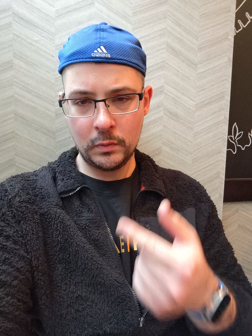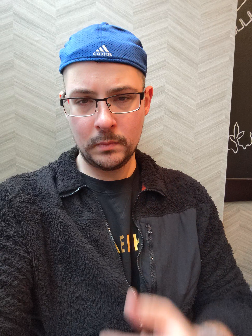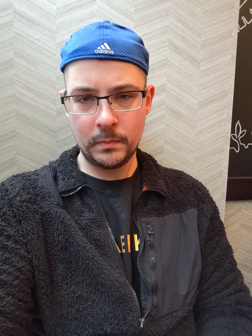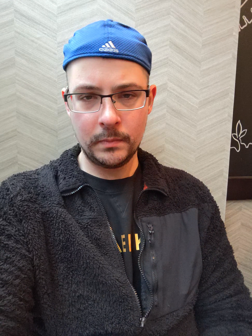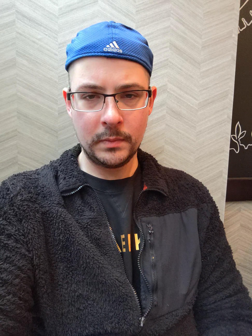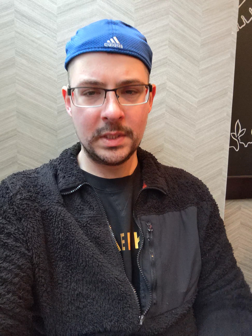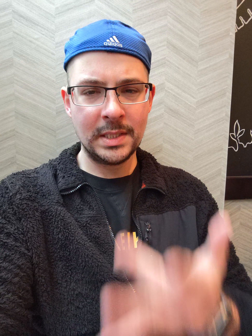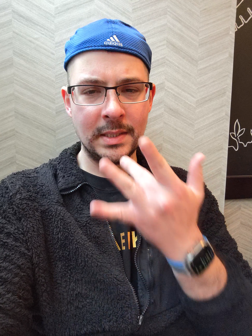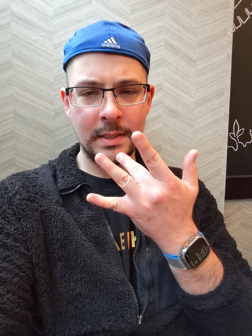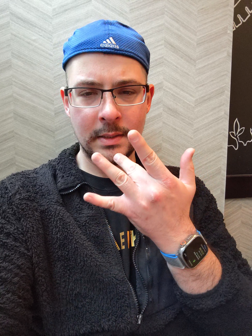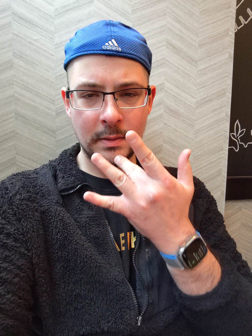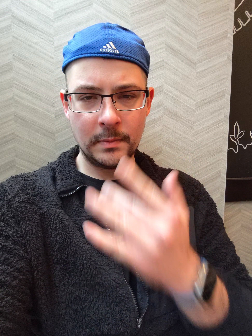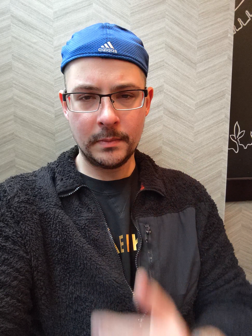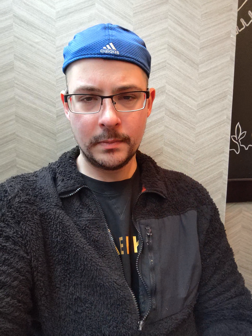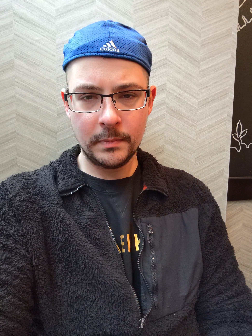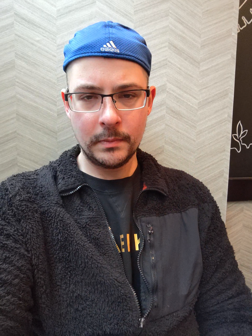taste